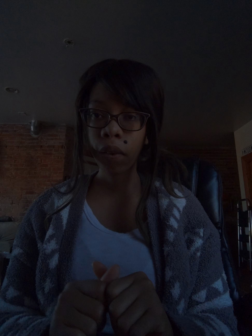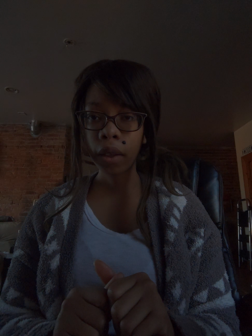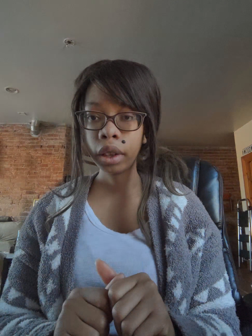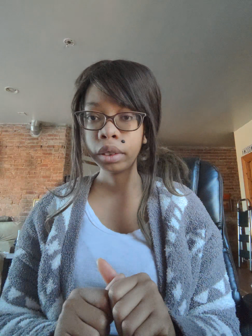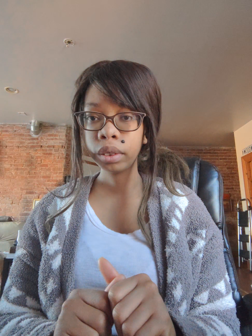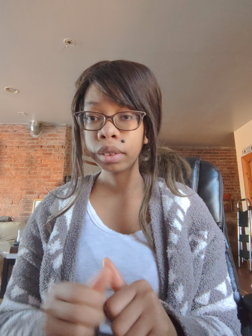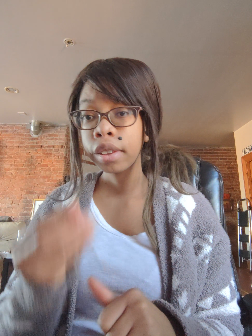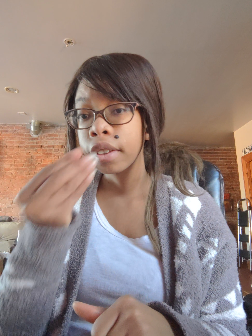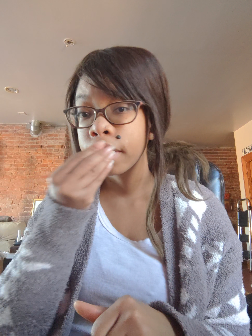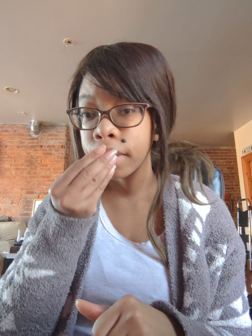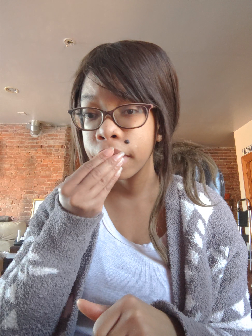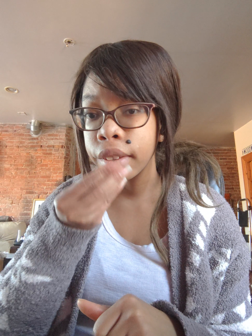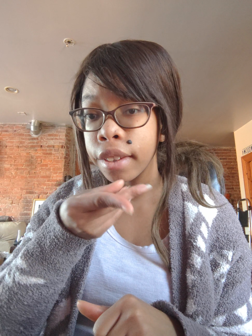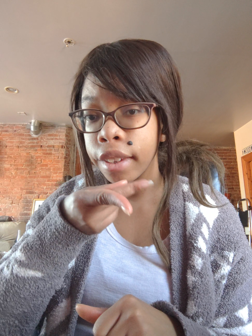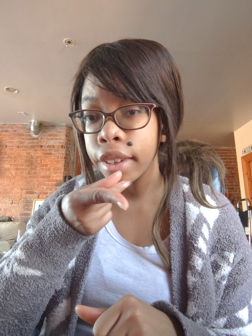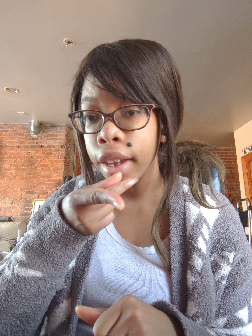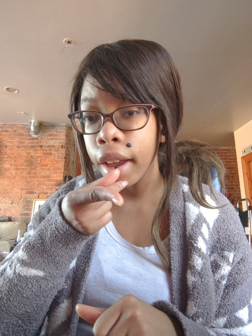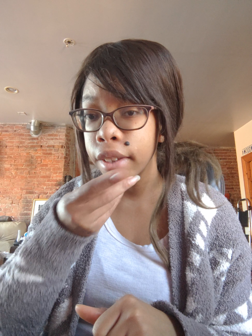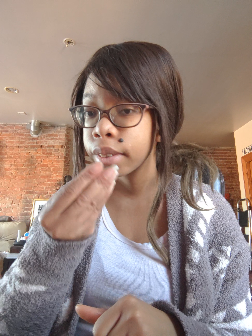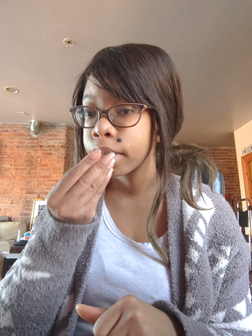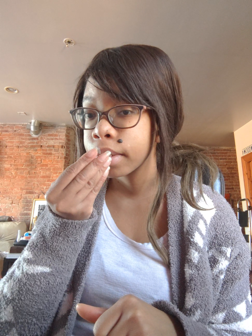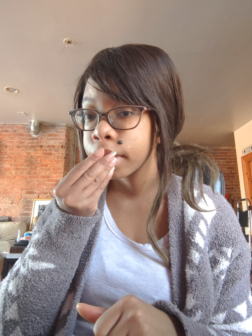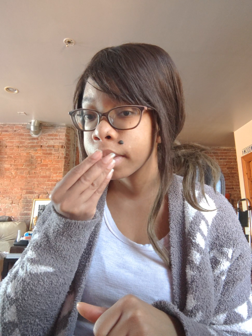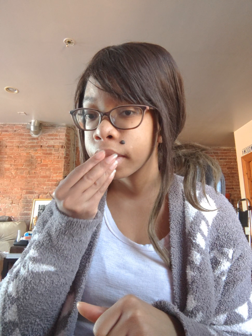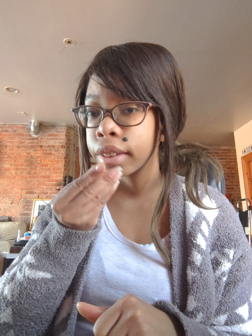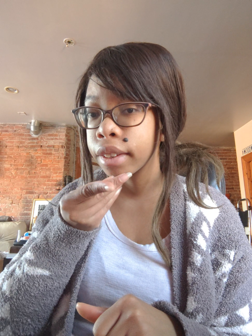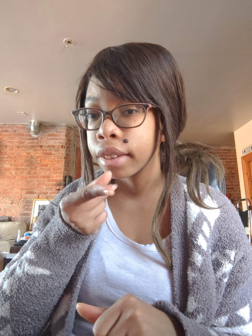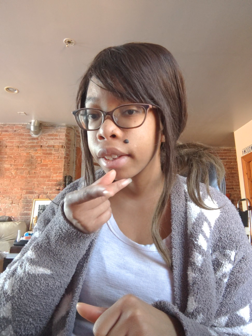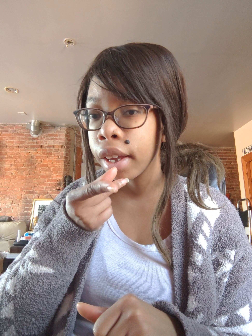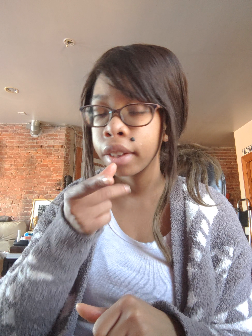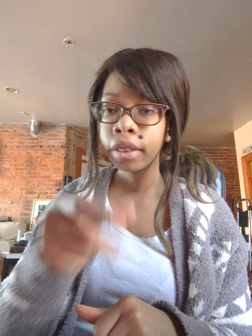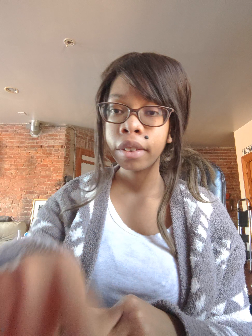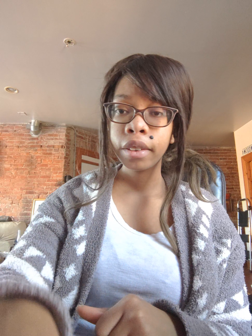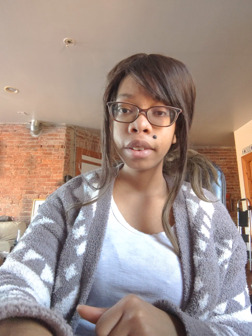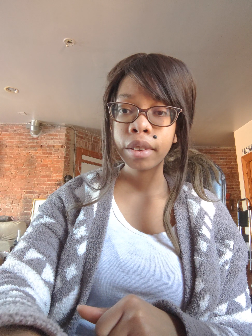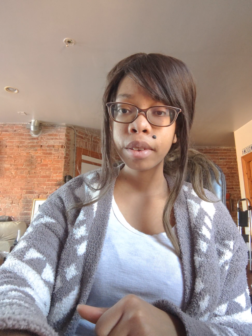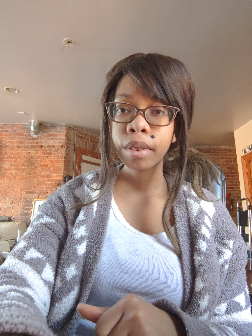snack